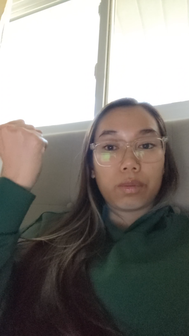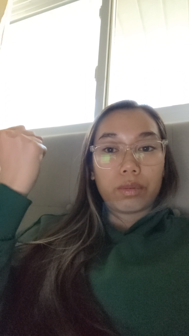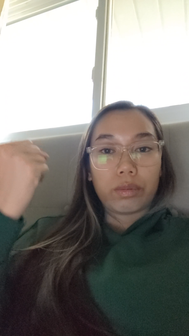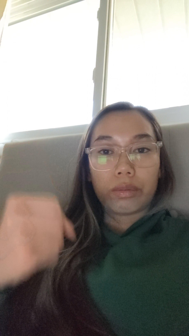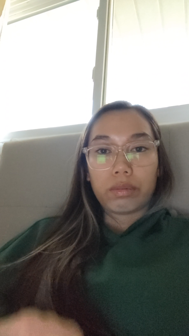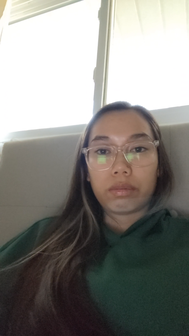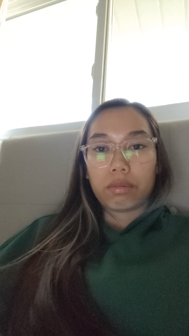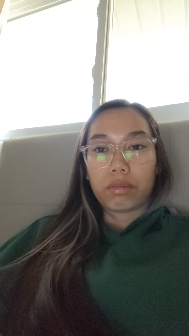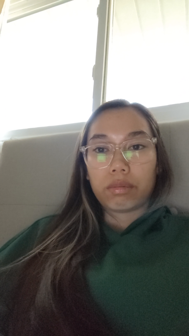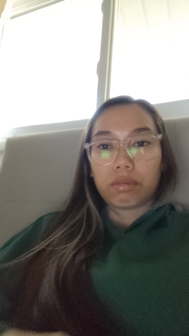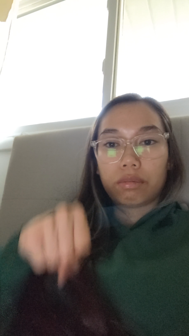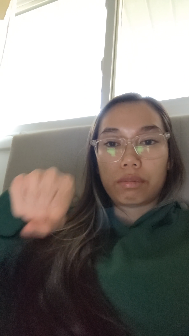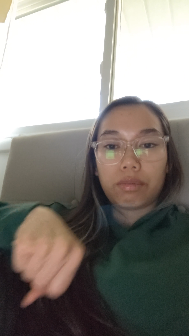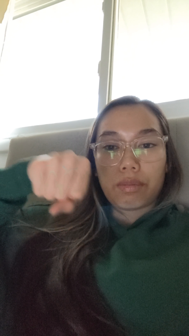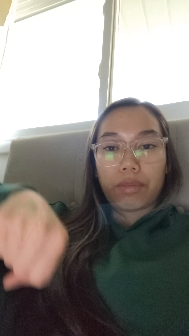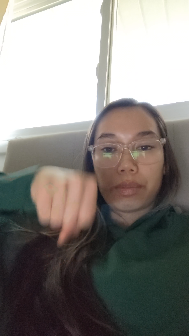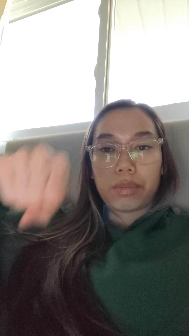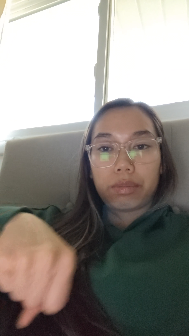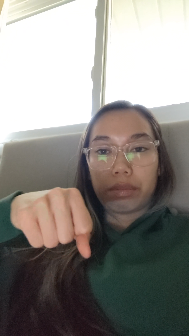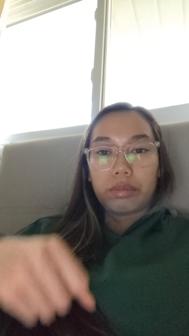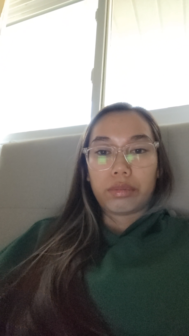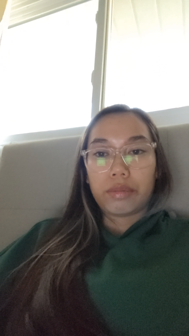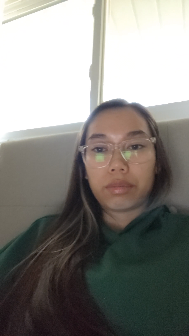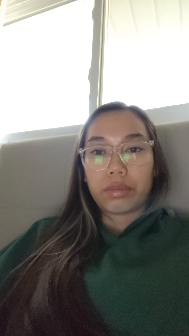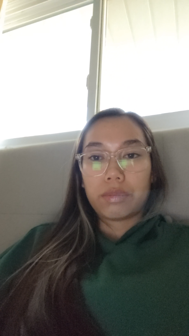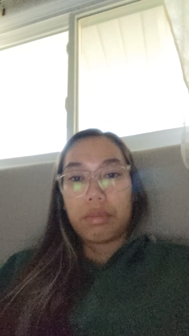bicycle